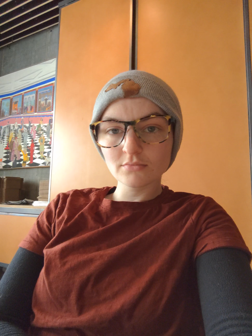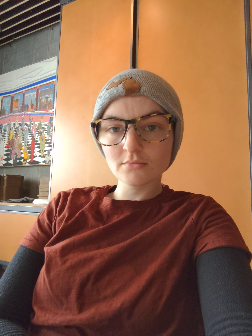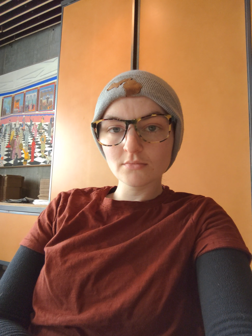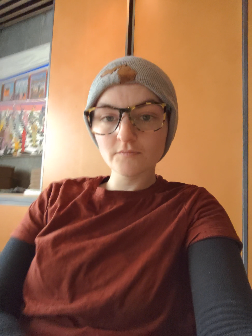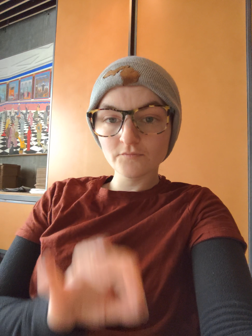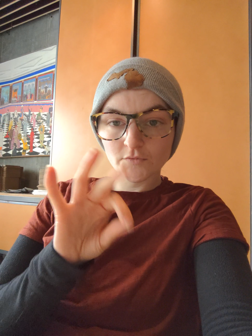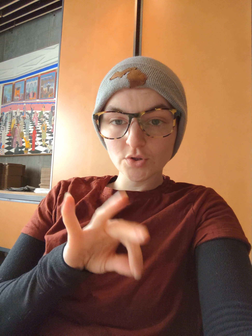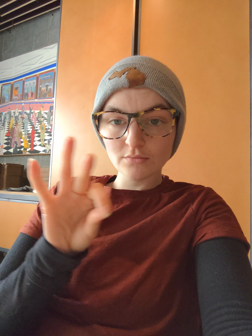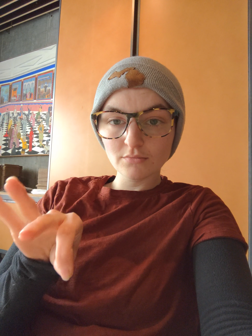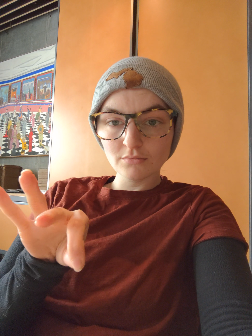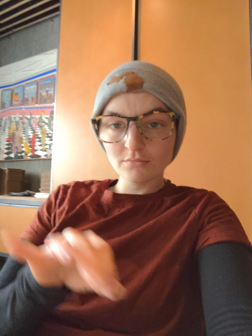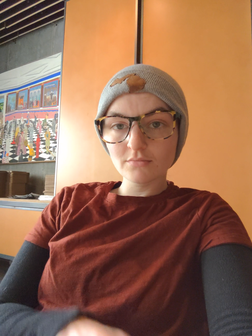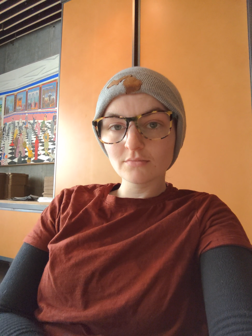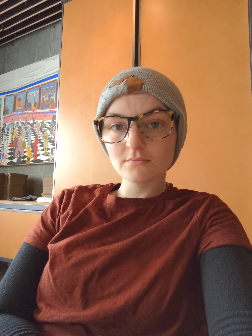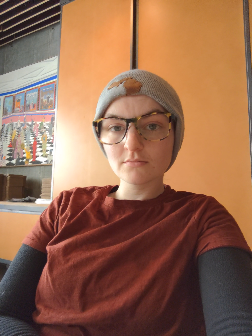french fries